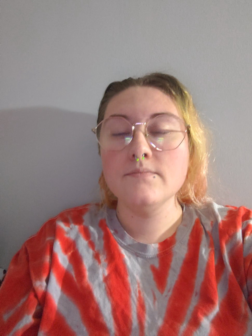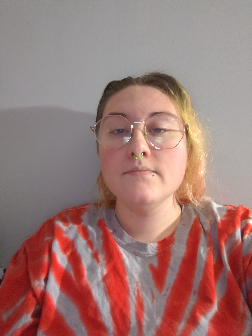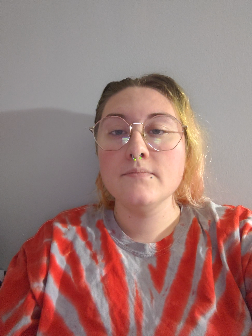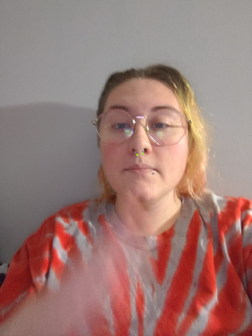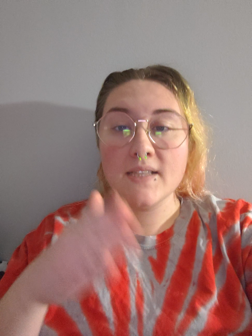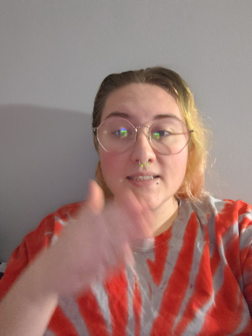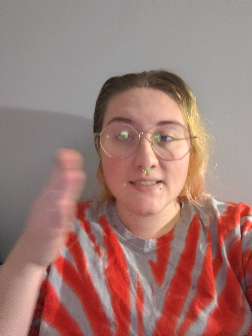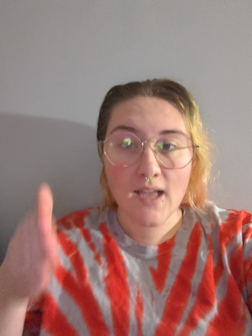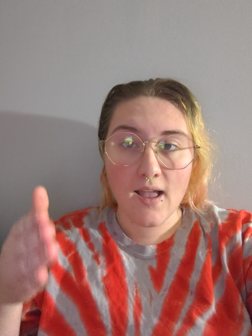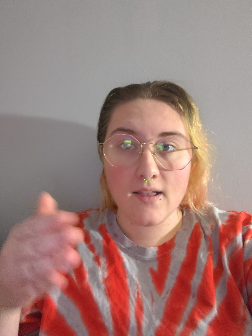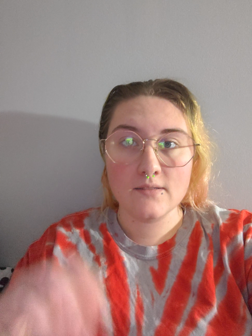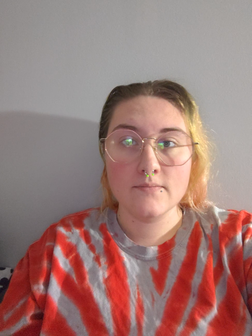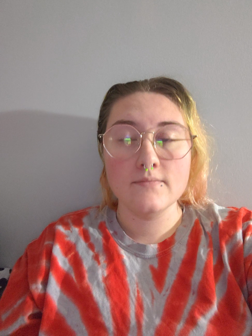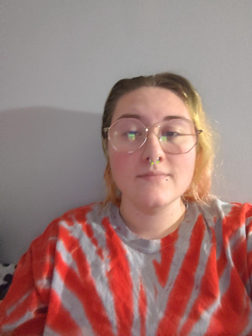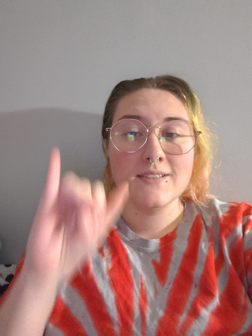beside